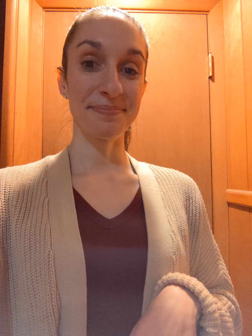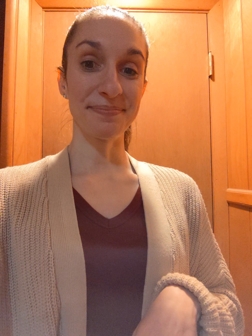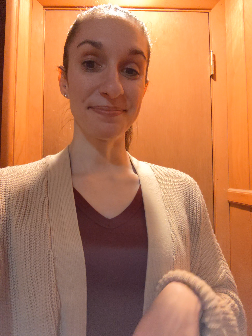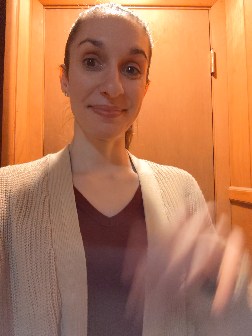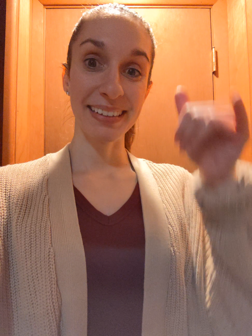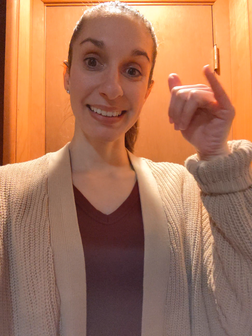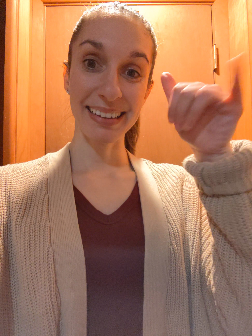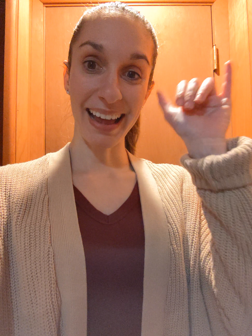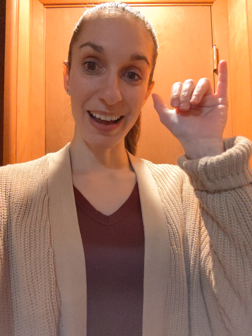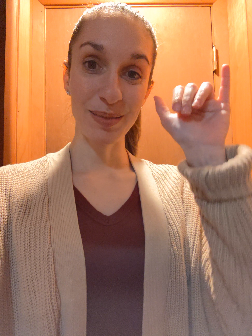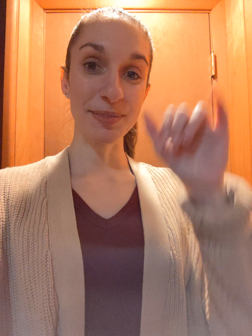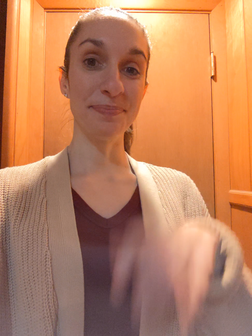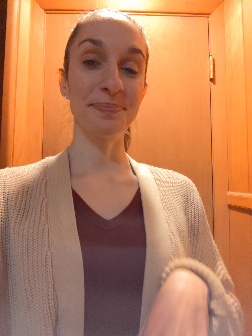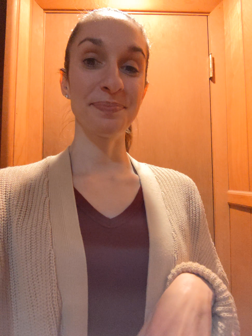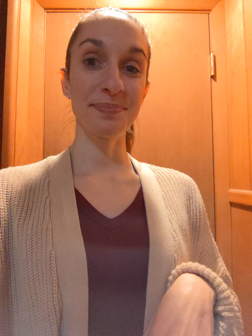cow